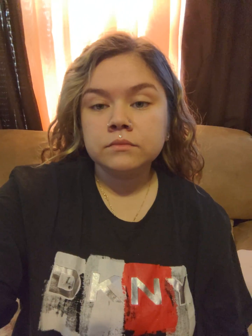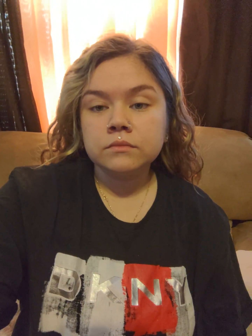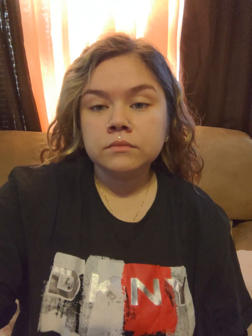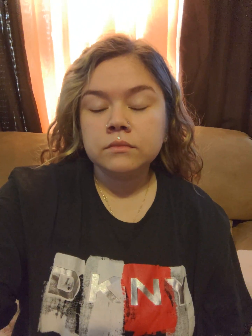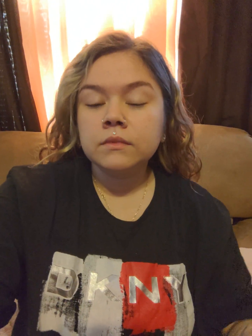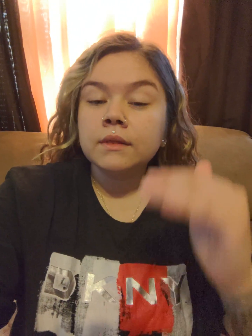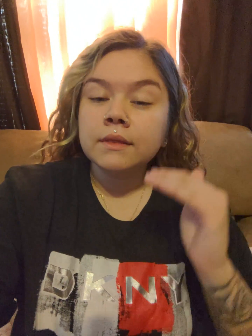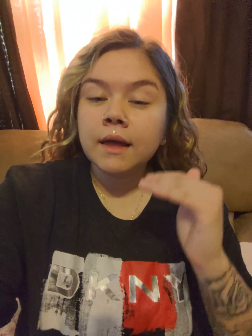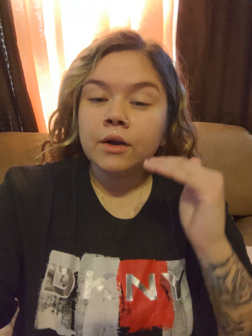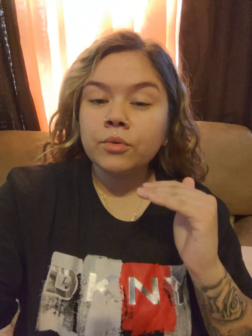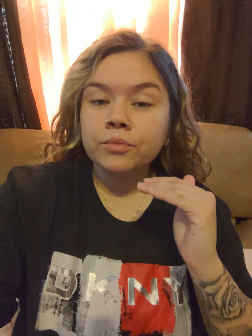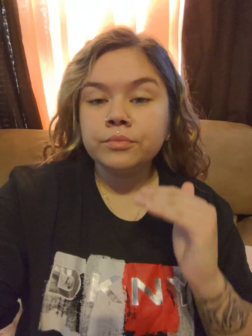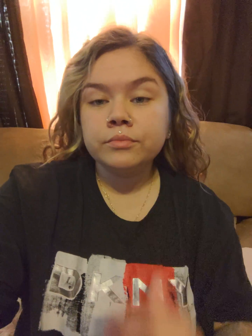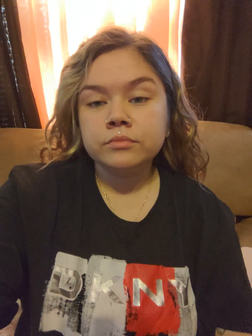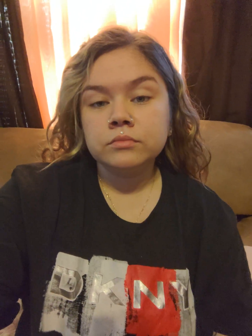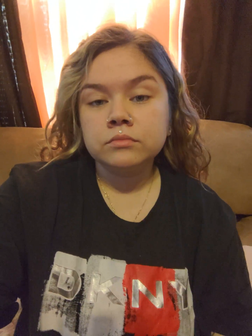little